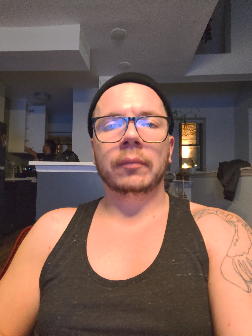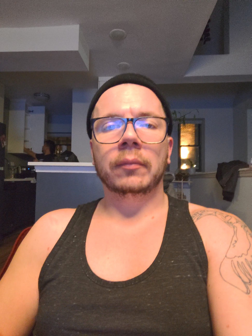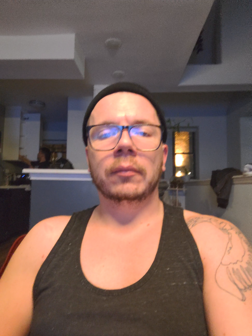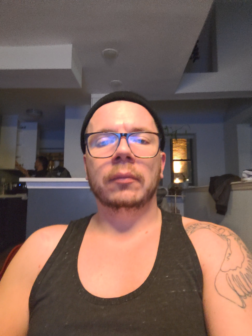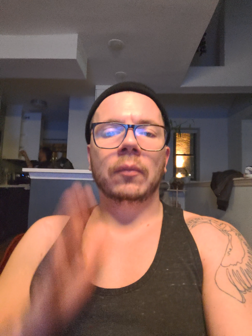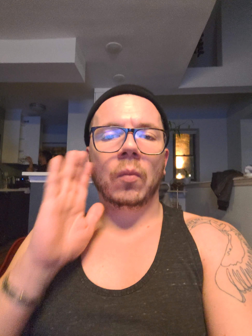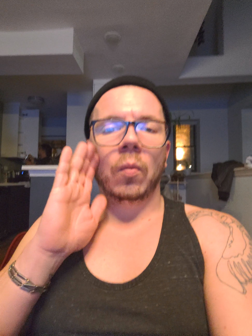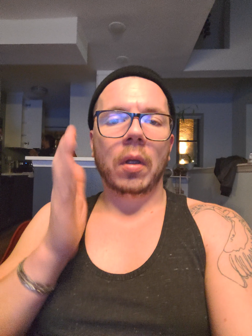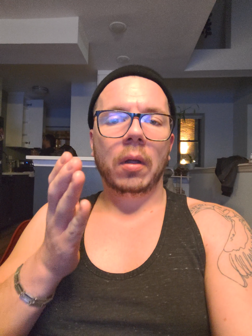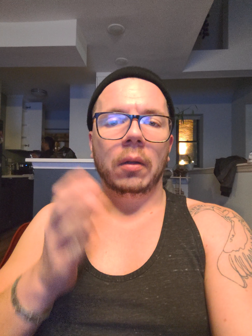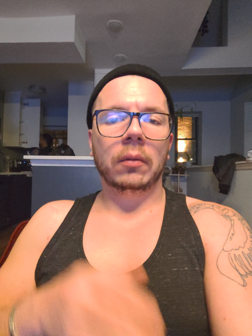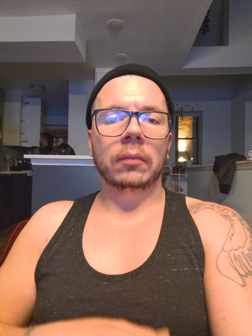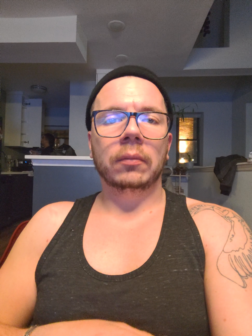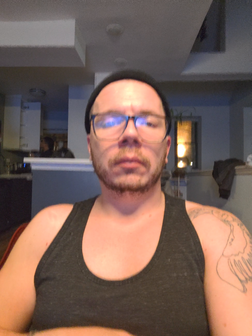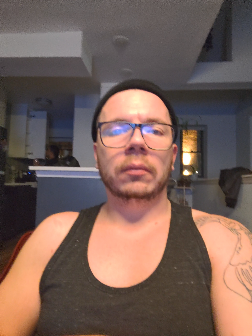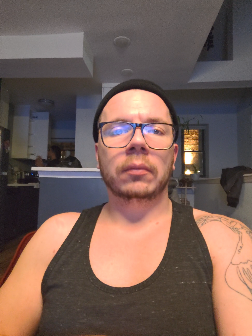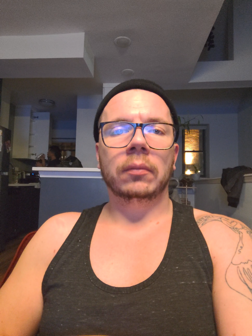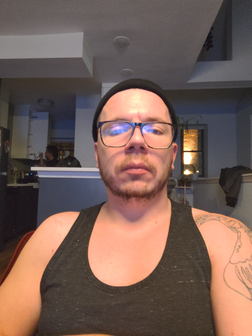will